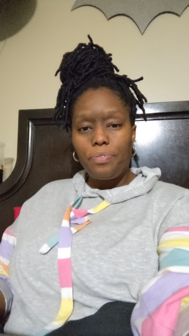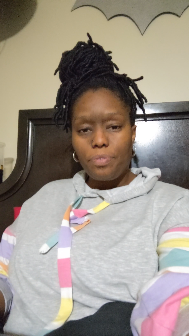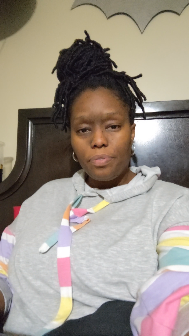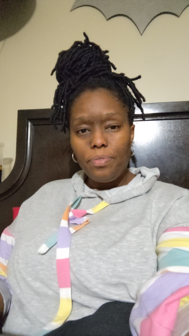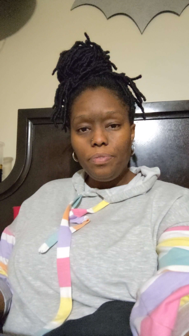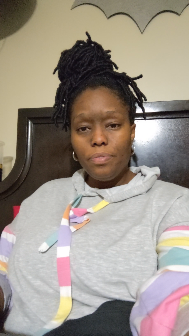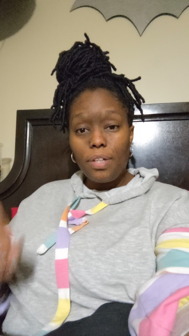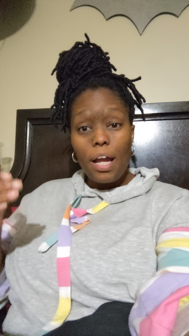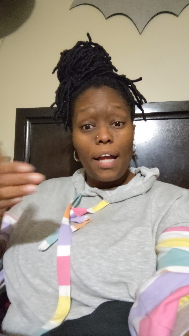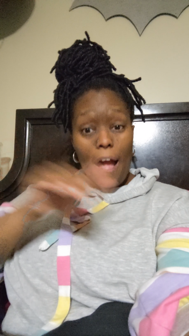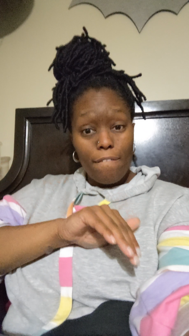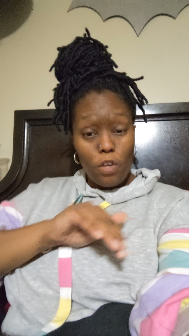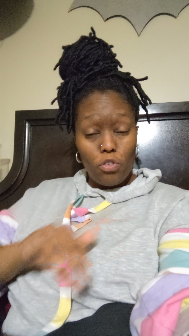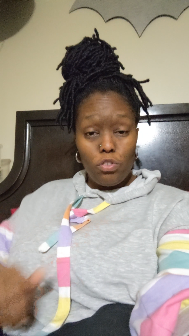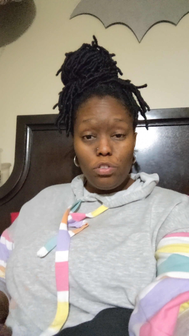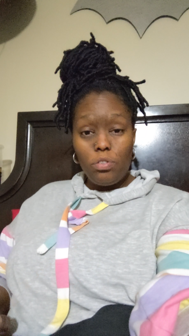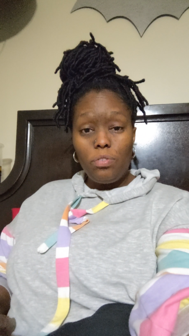cover